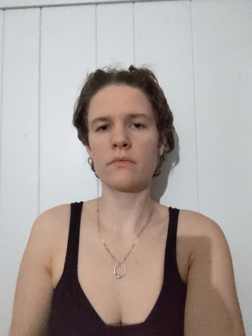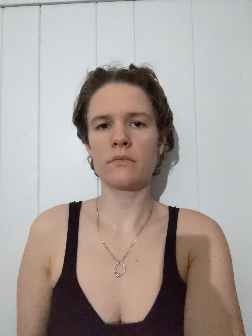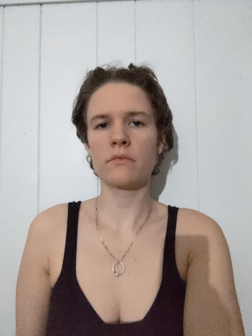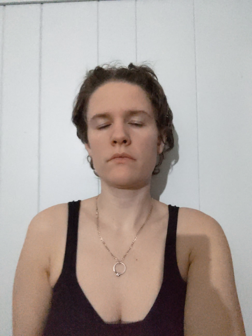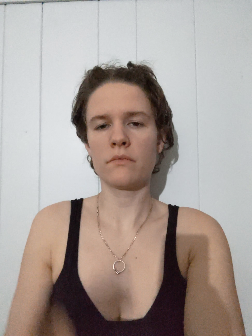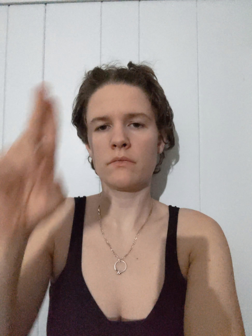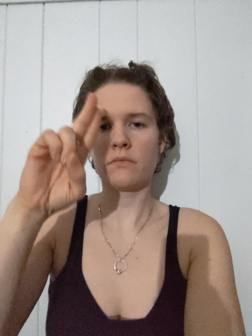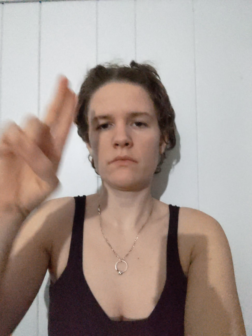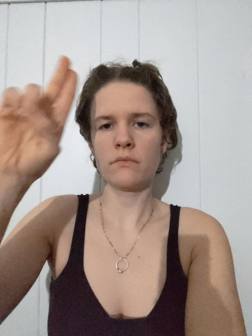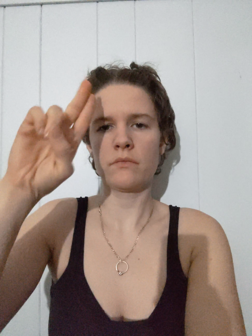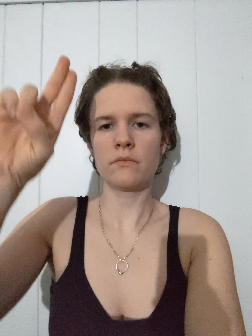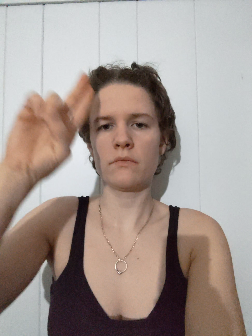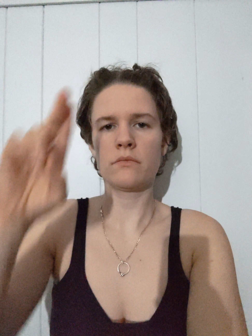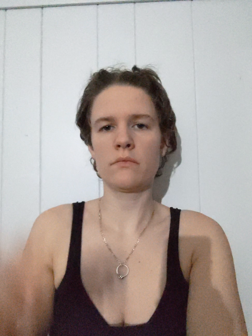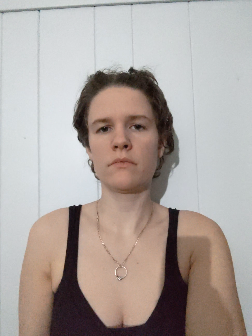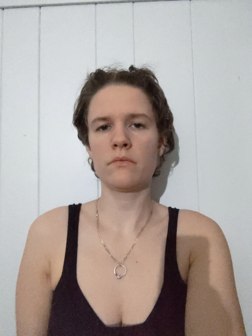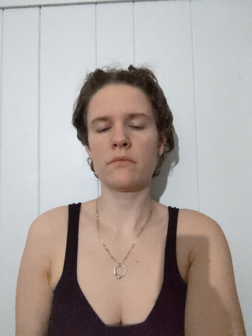uncle